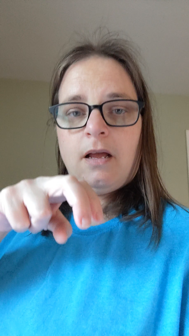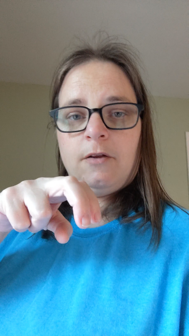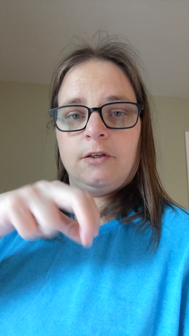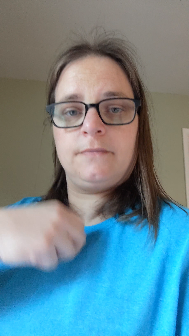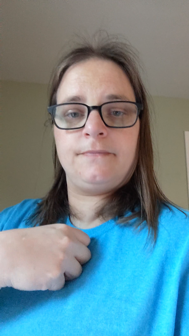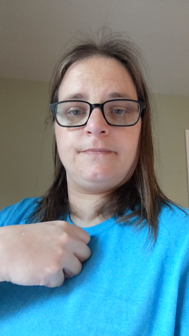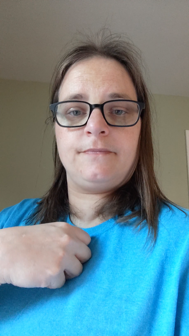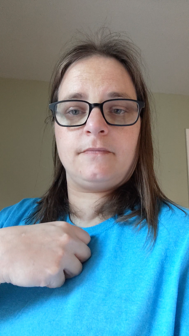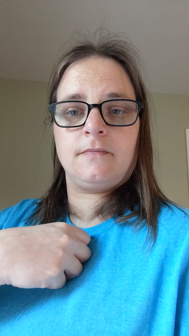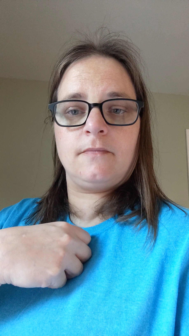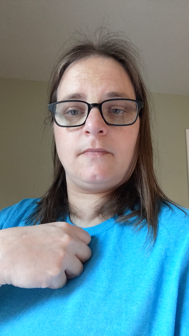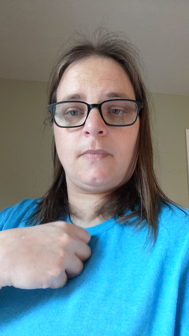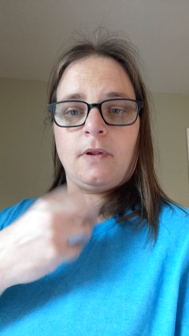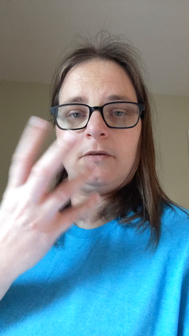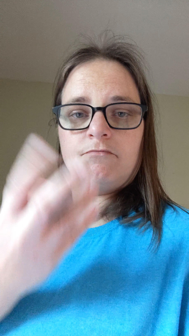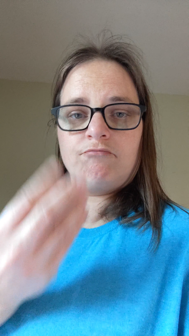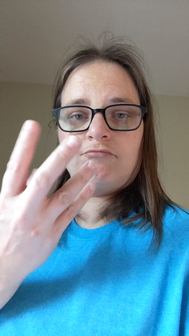gentle